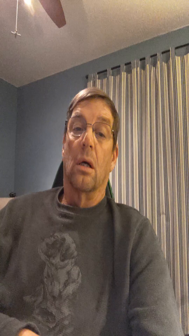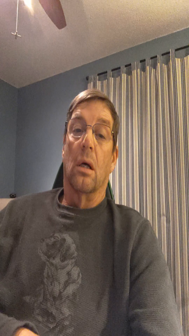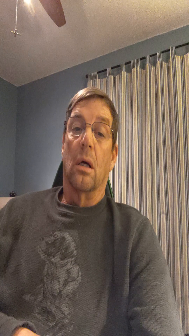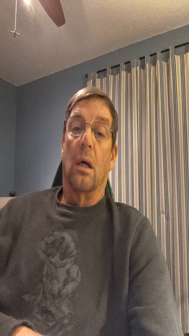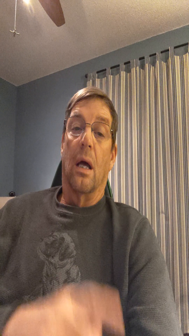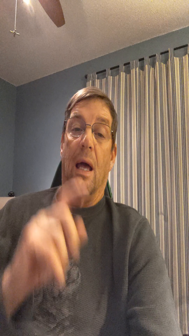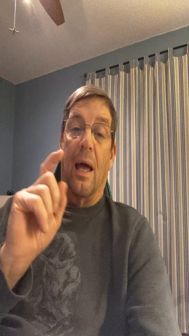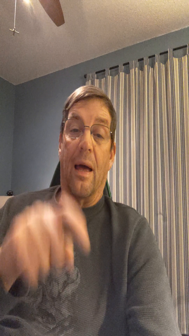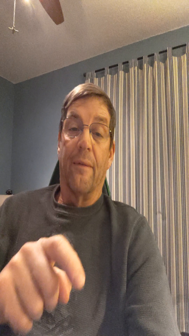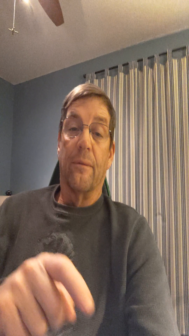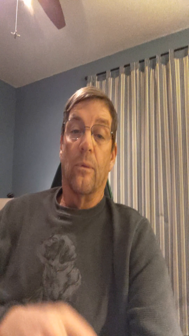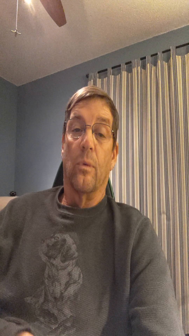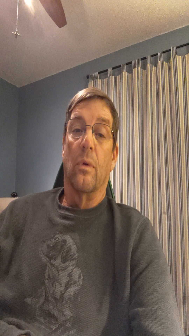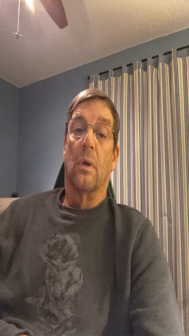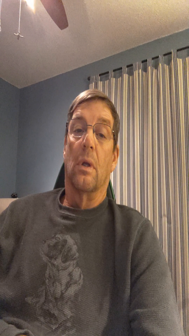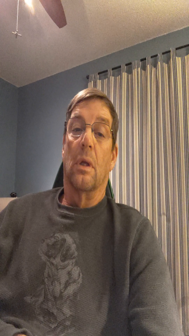have to